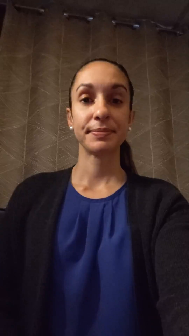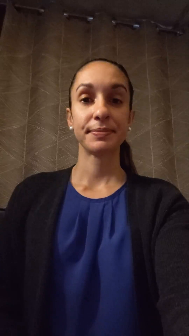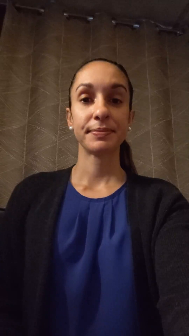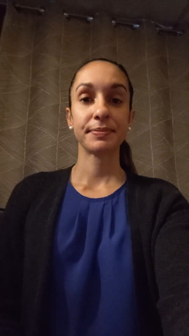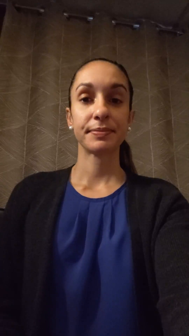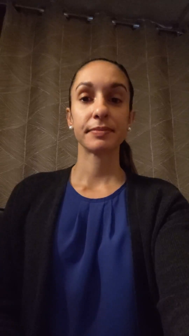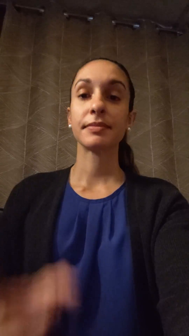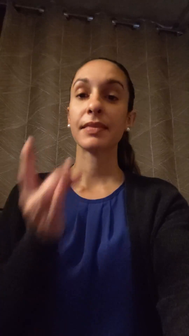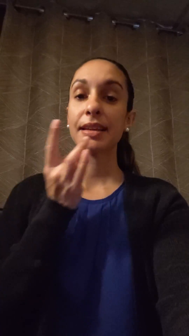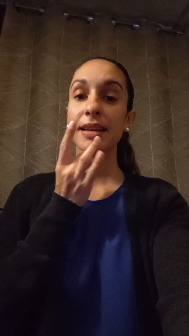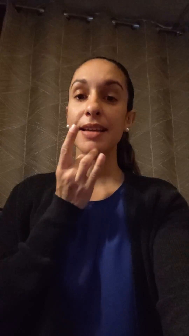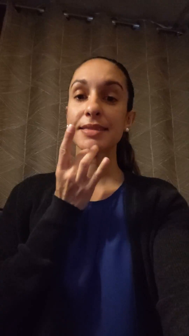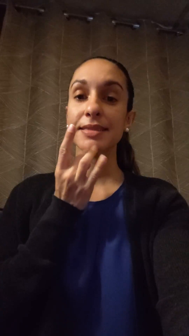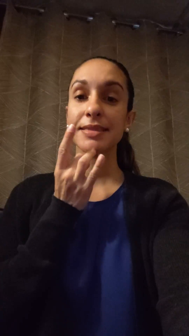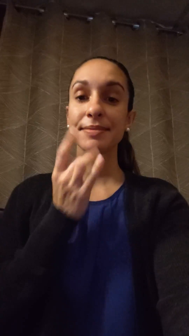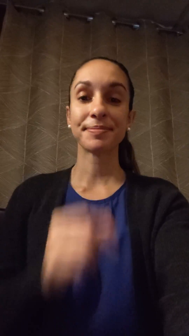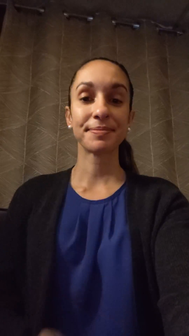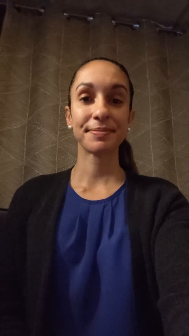light bulb